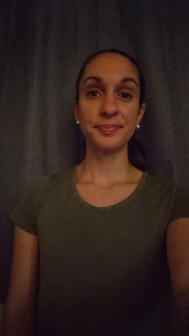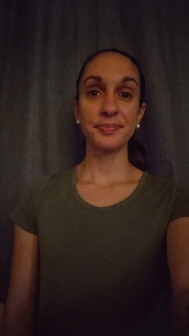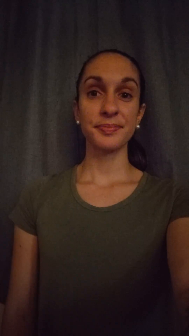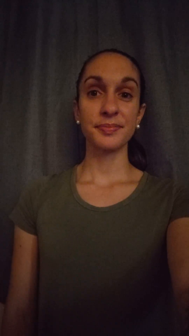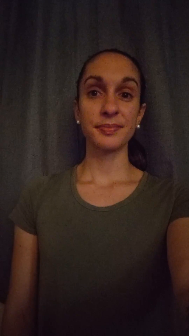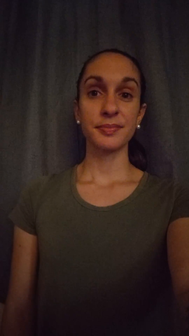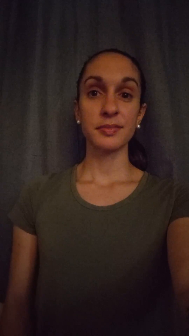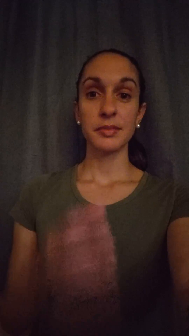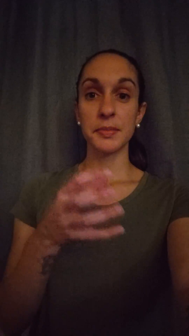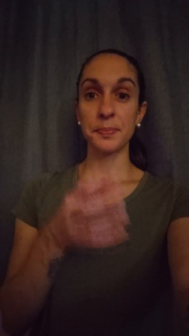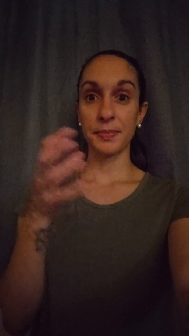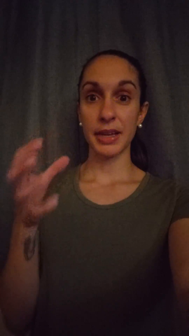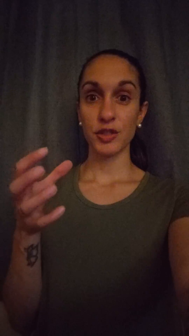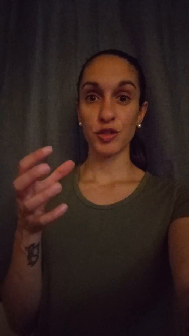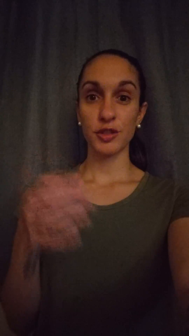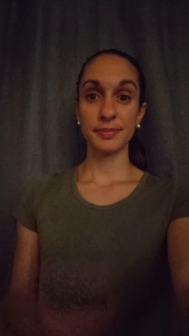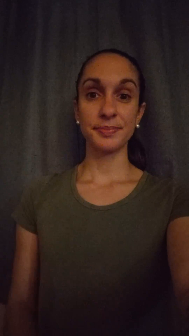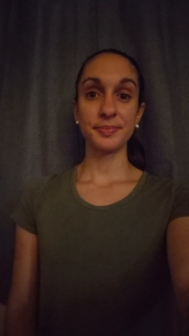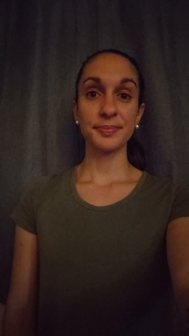much